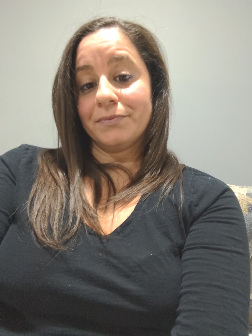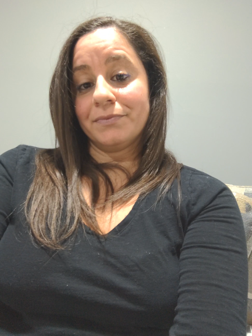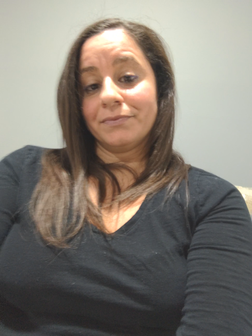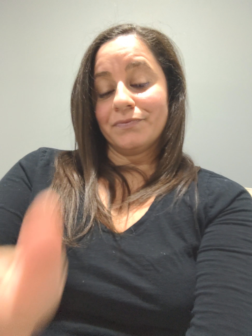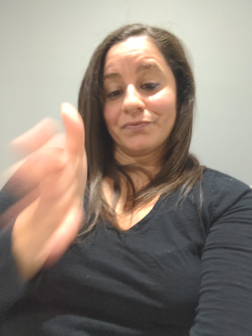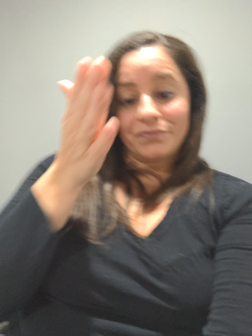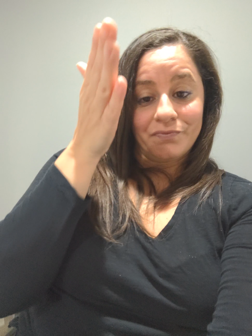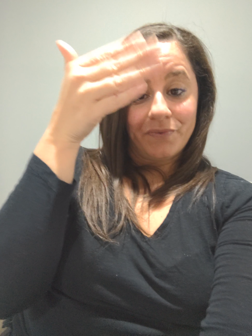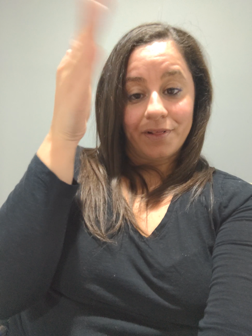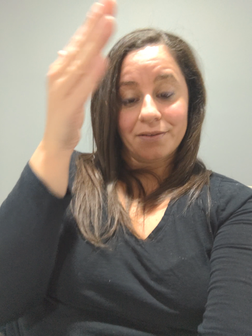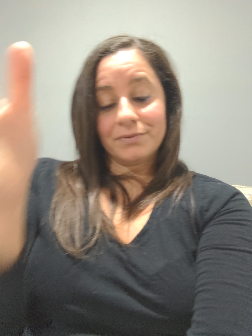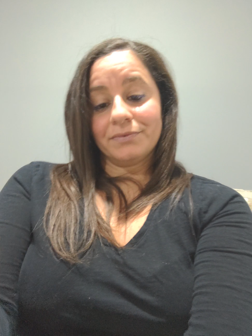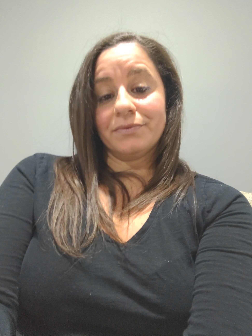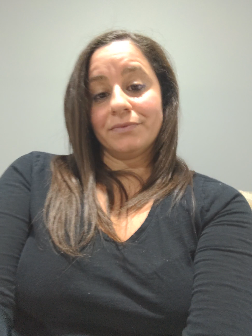flag